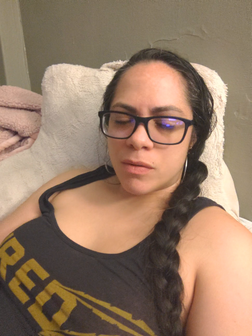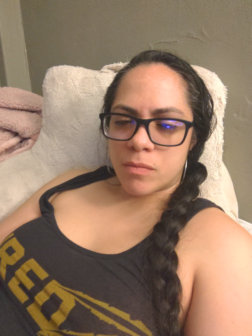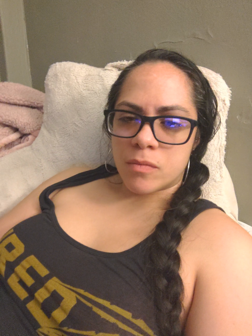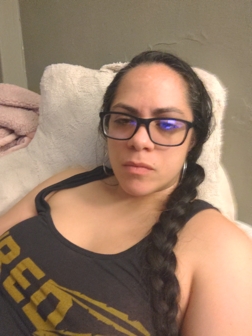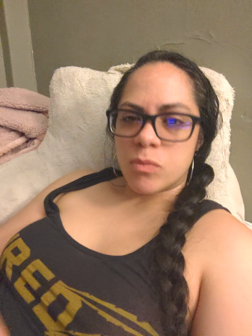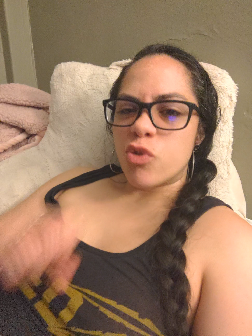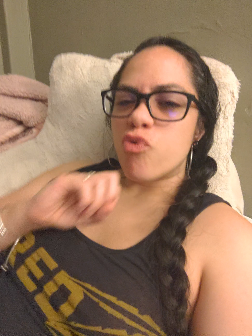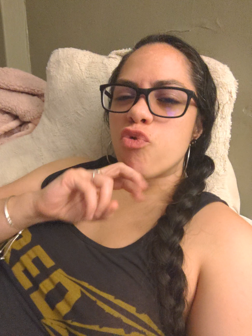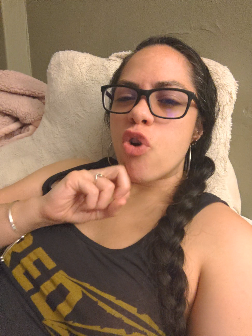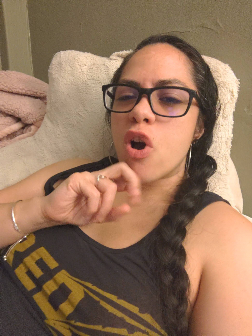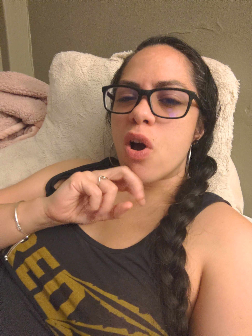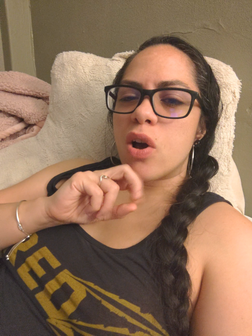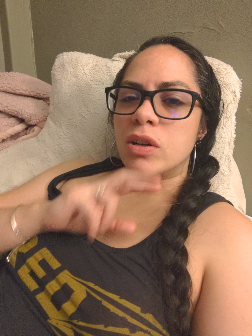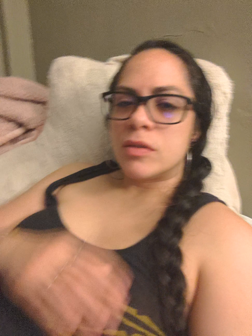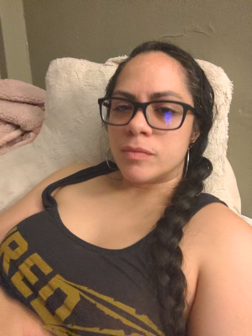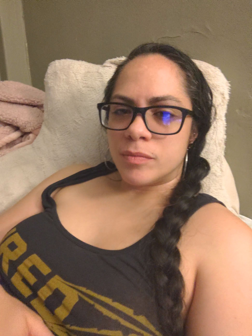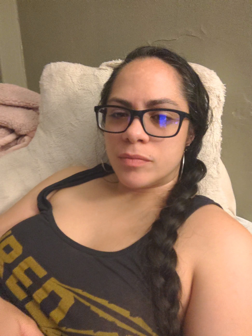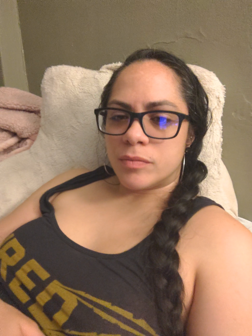frog